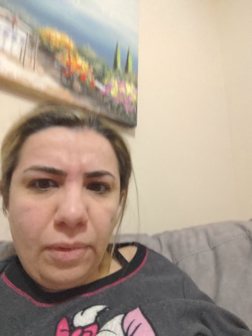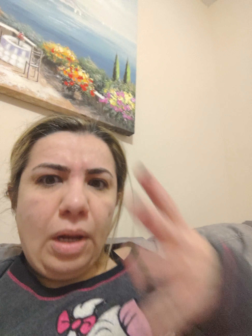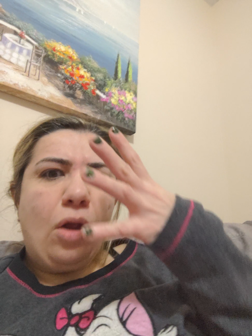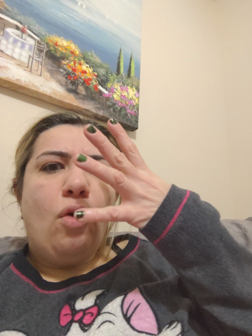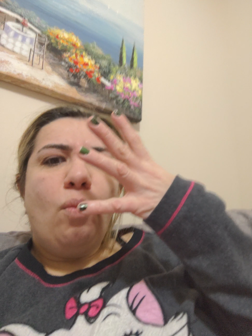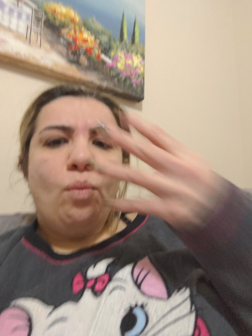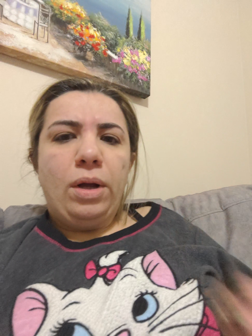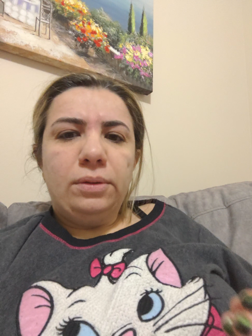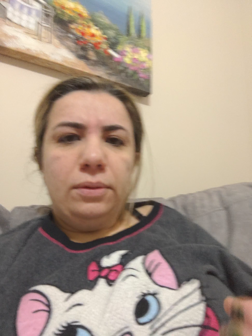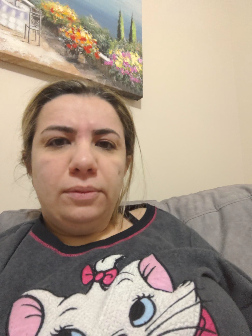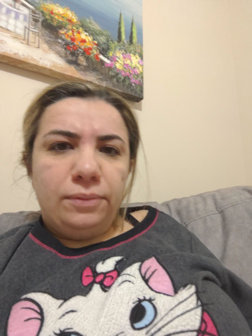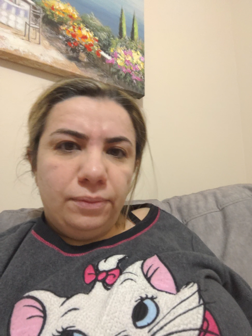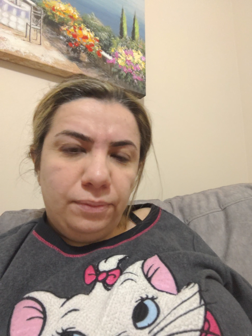wet